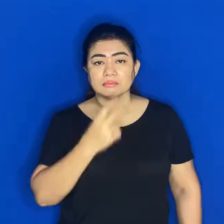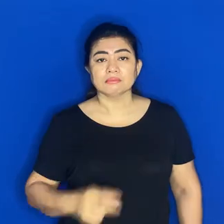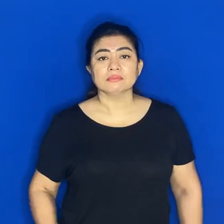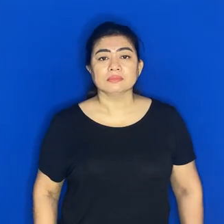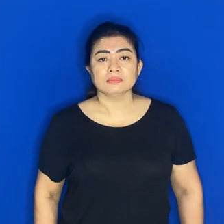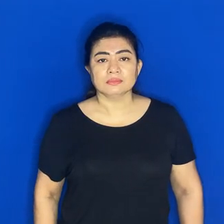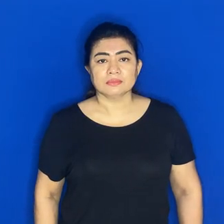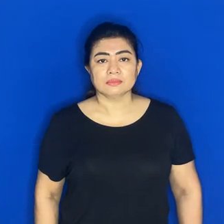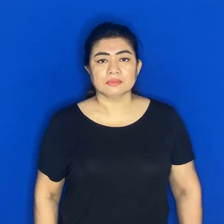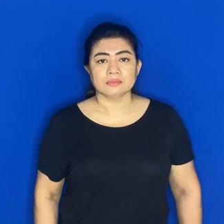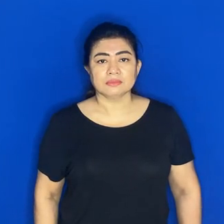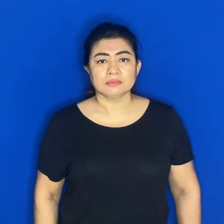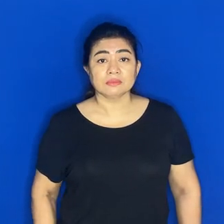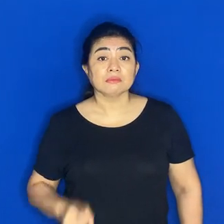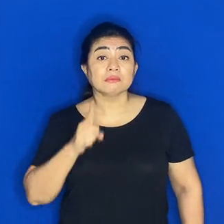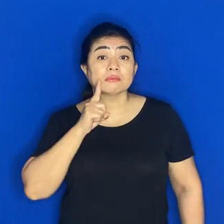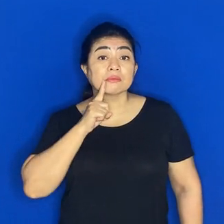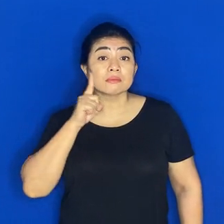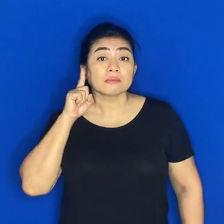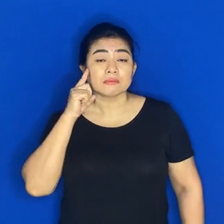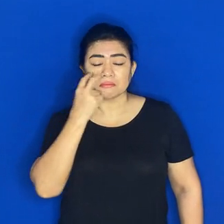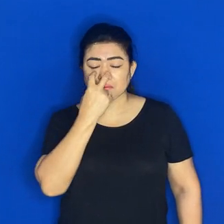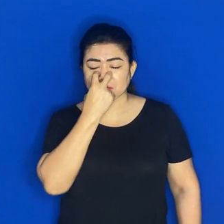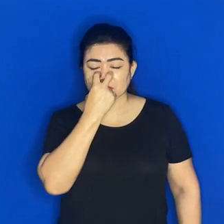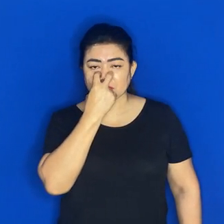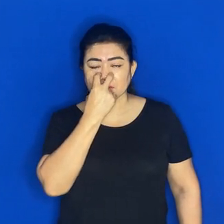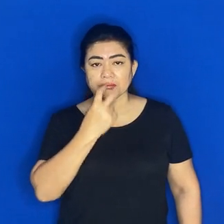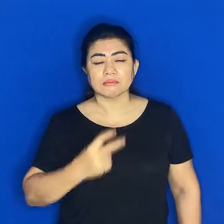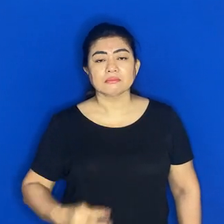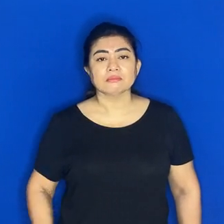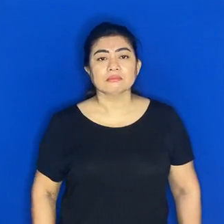deaf blind